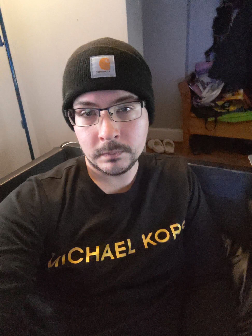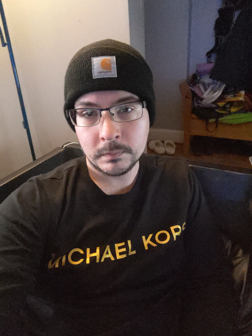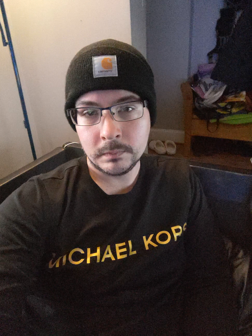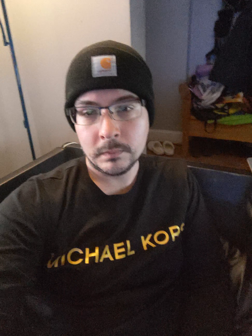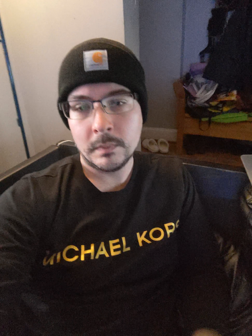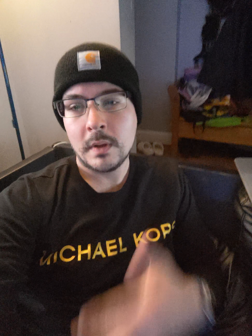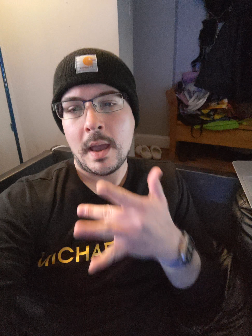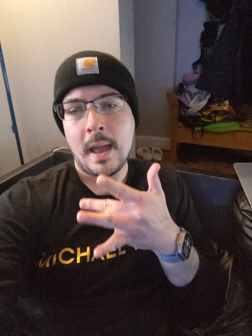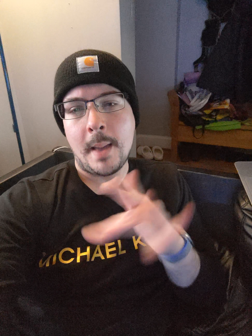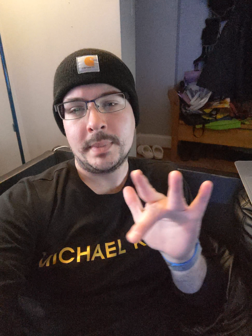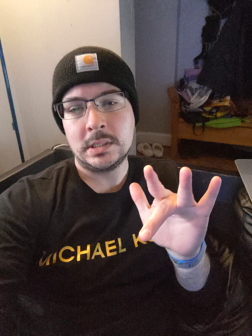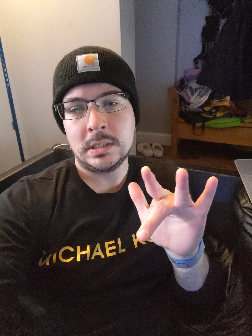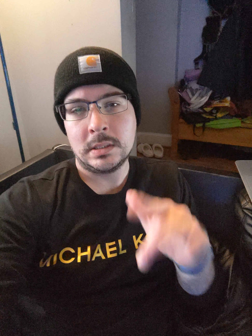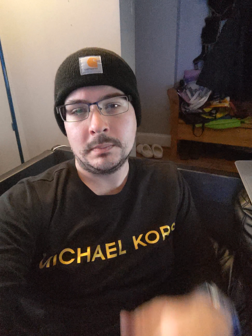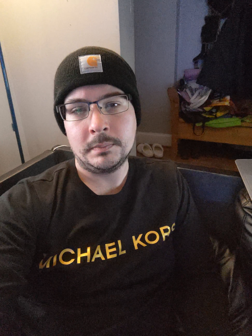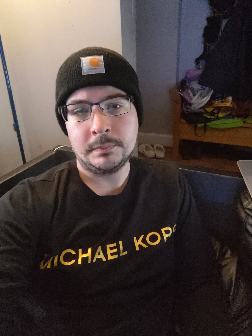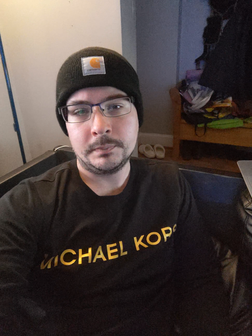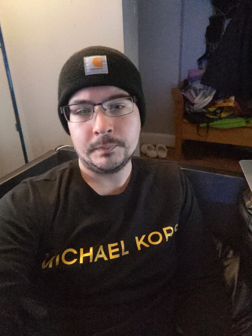empty